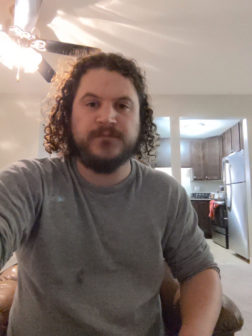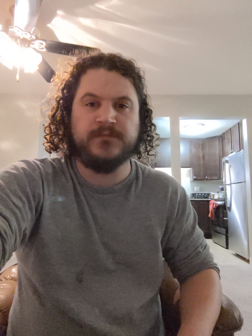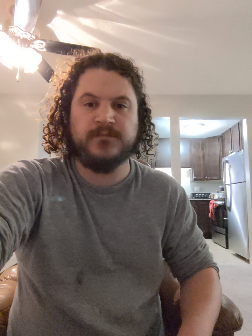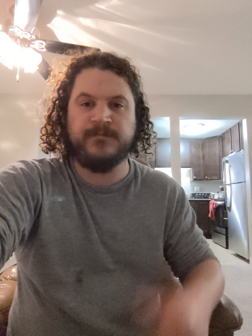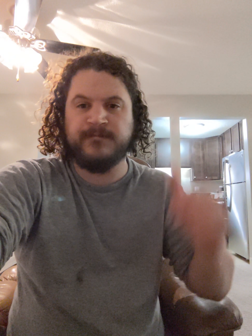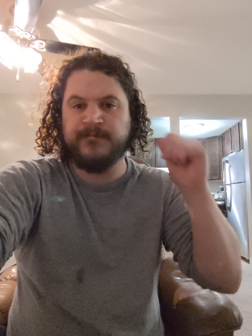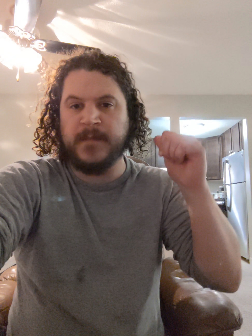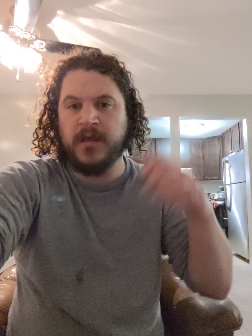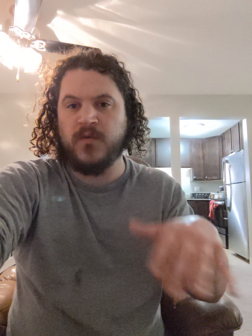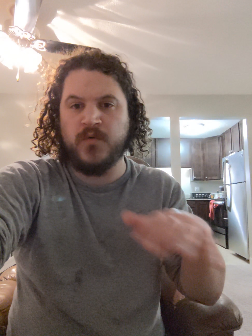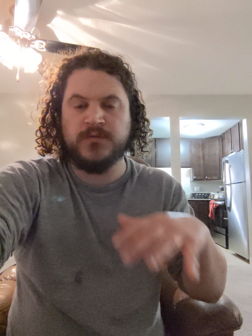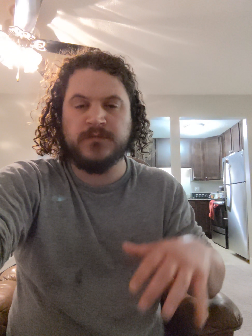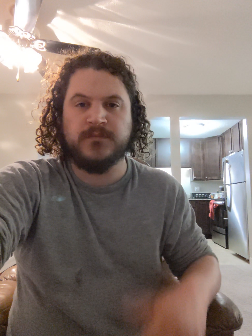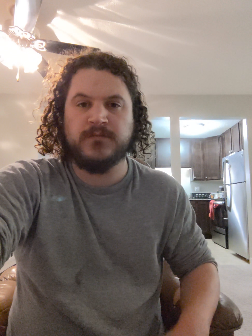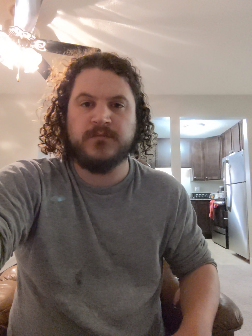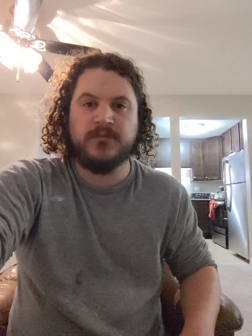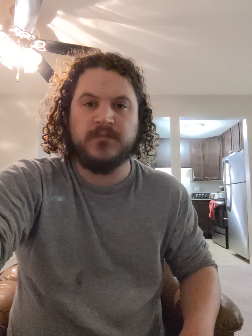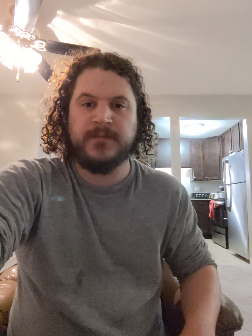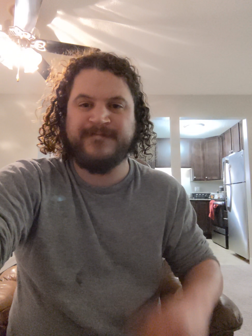backyard